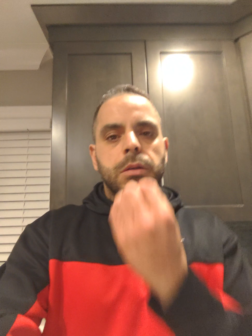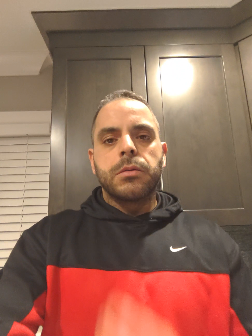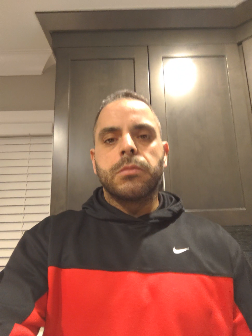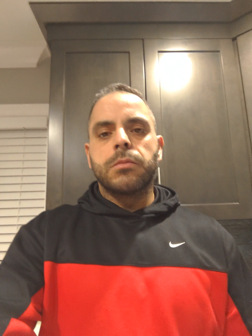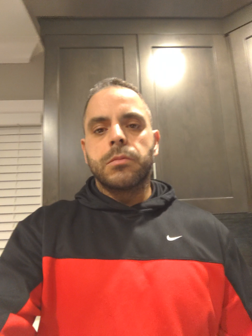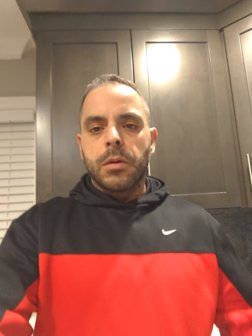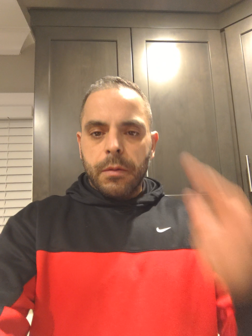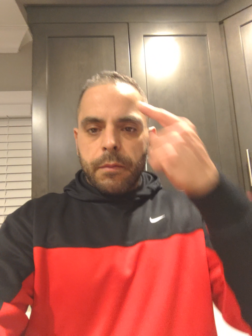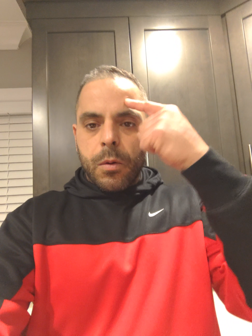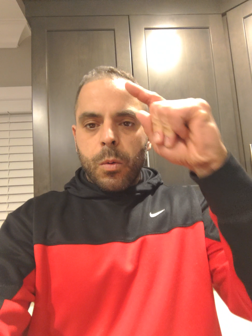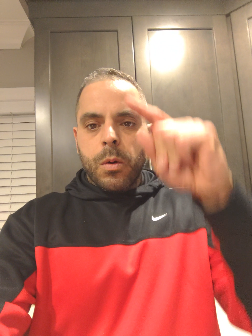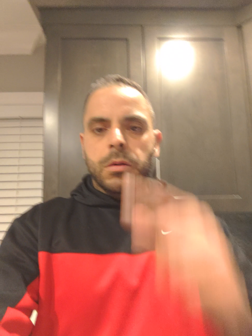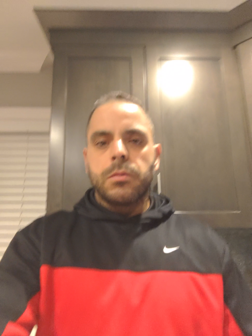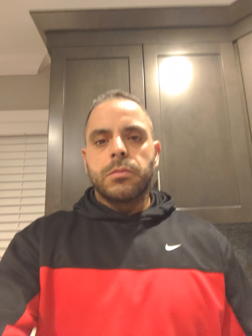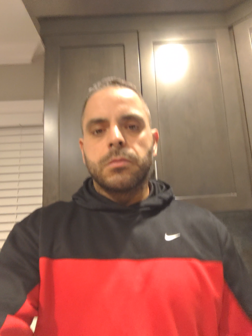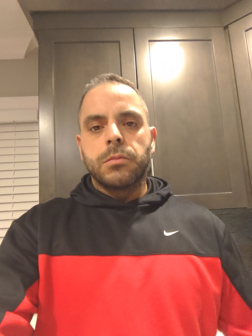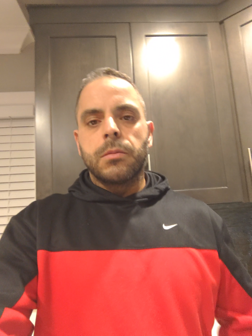for